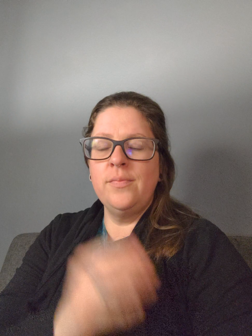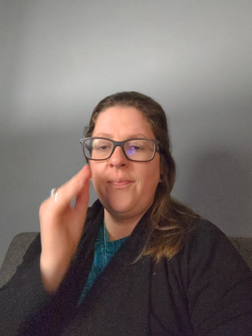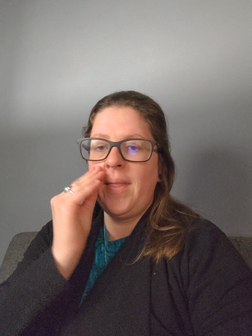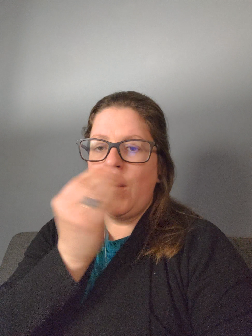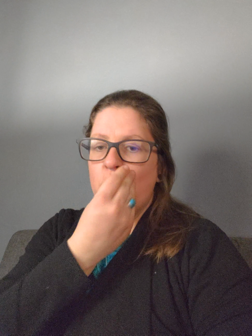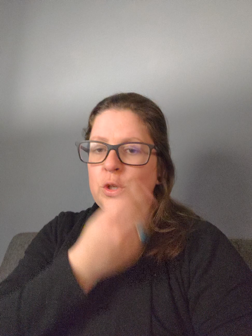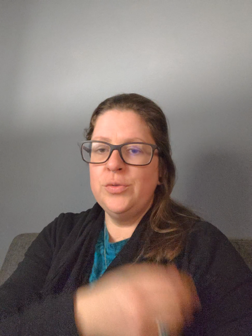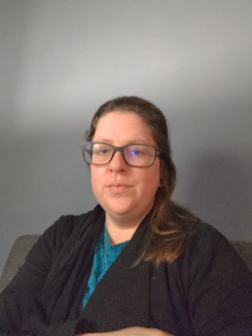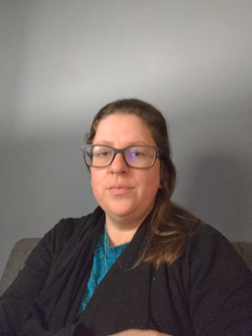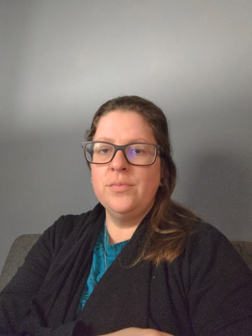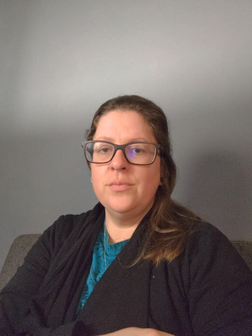flower